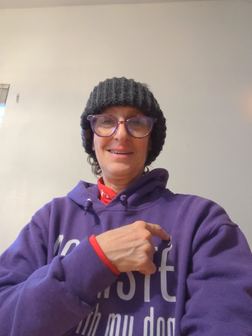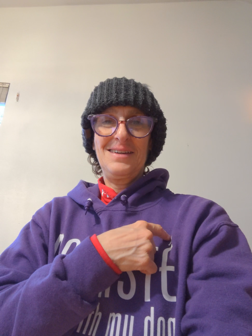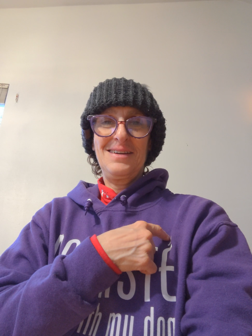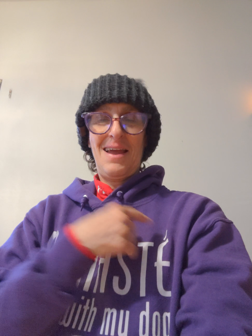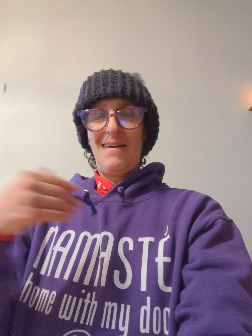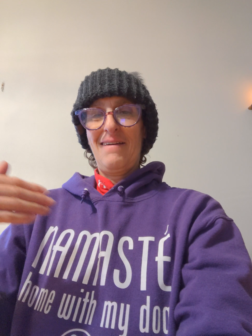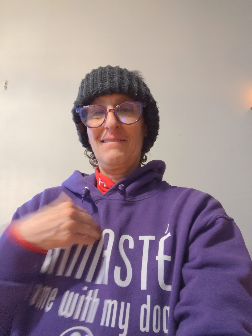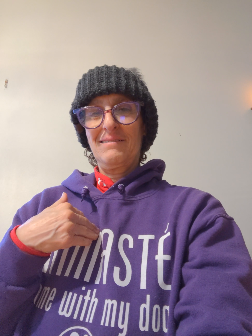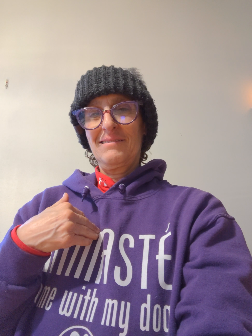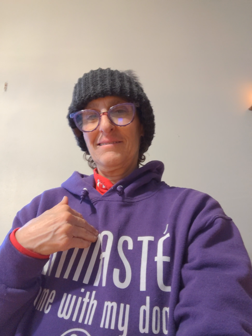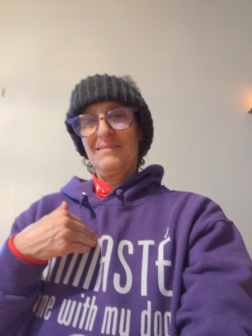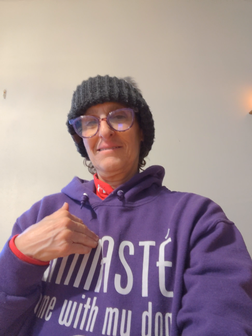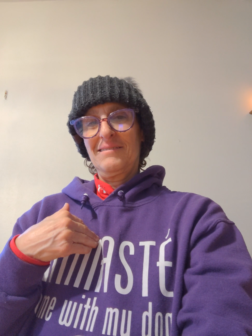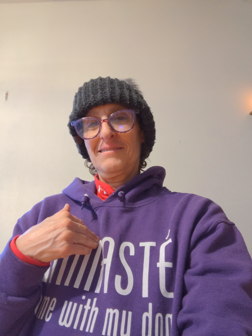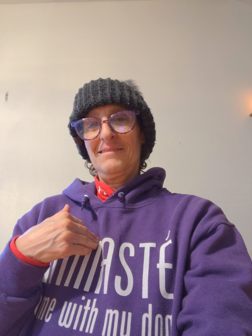have